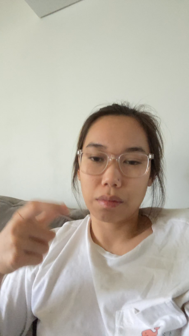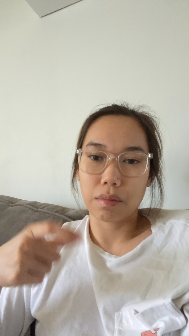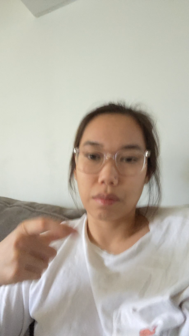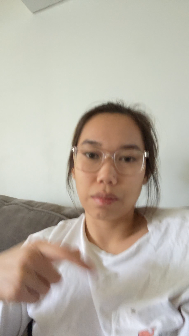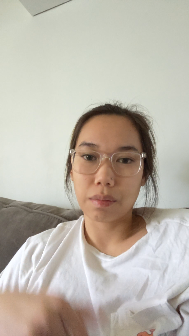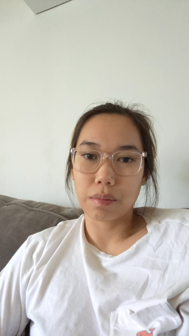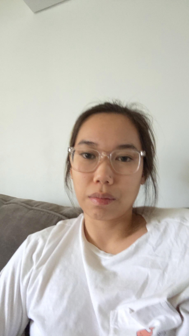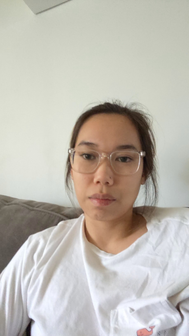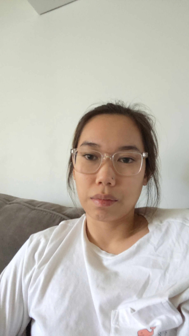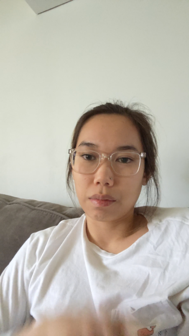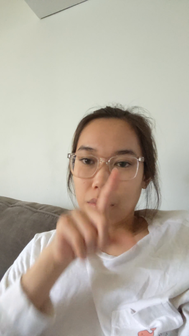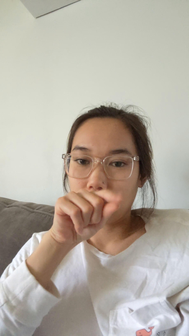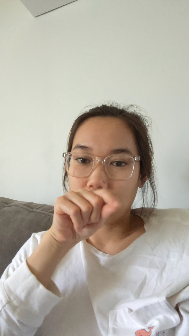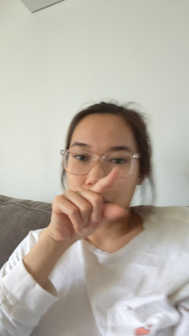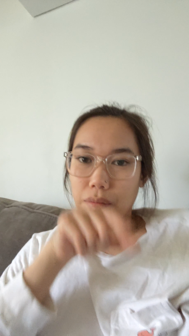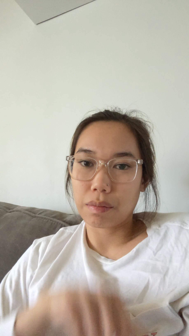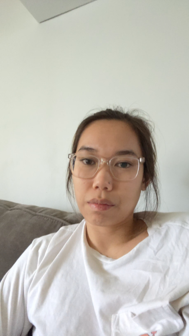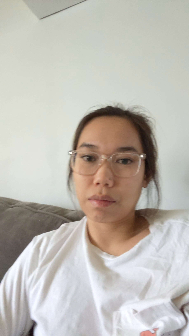chicken